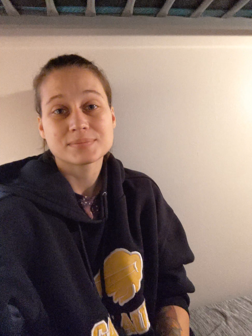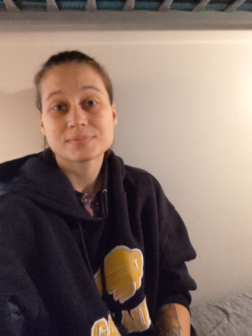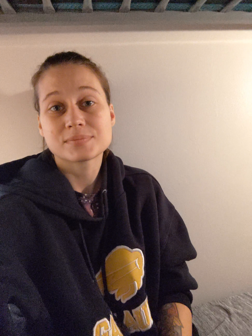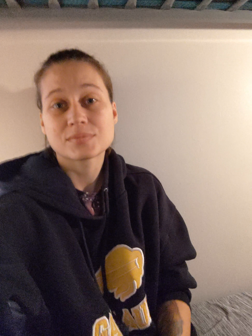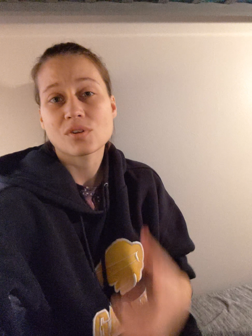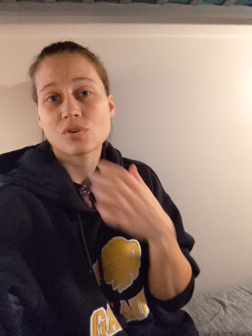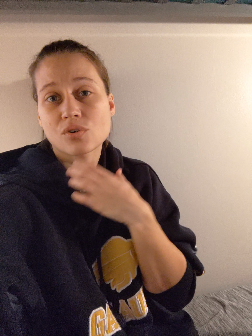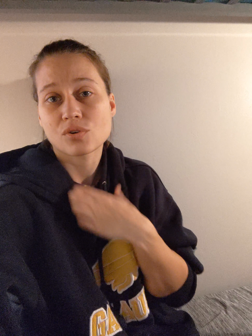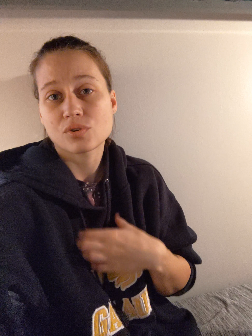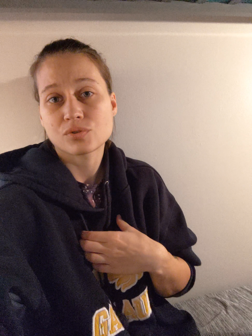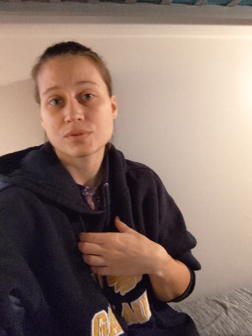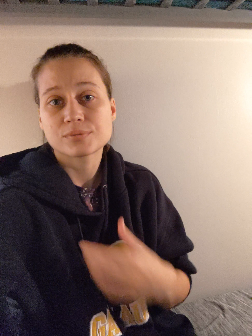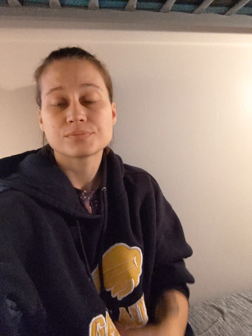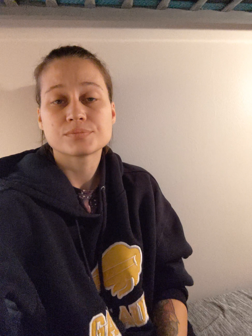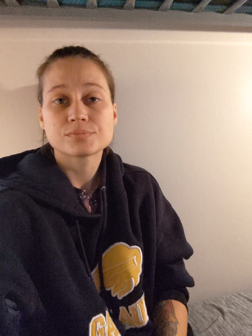hungry